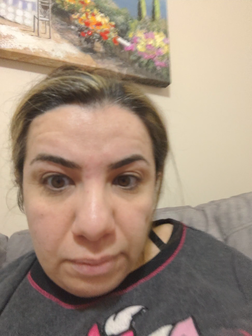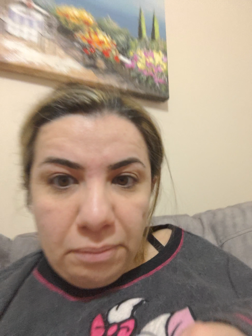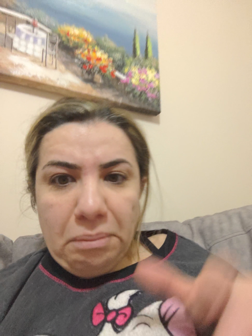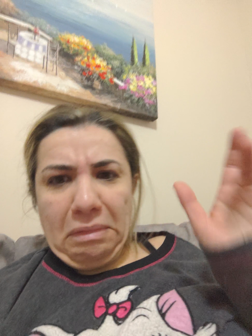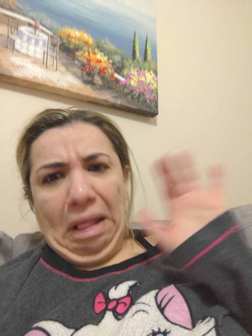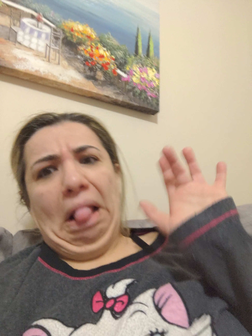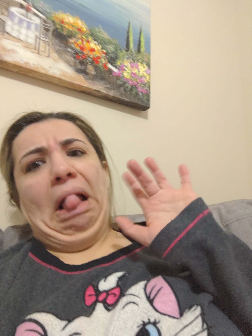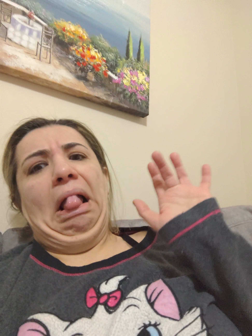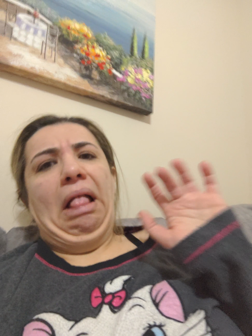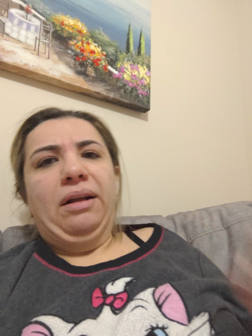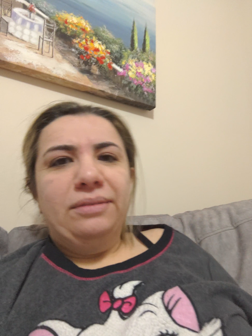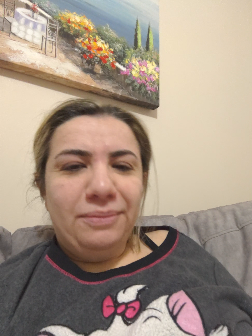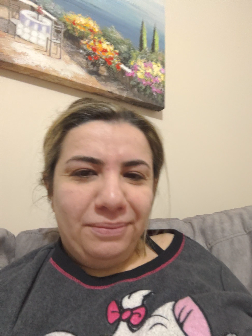yucky